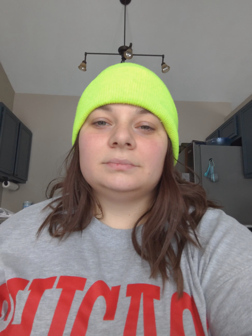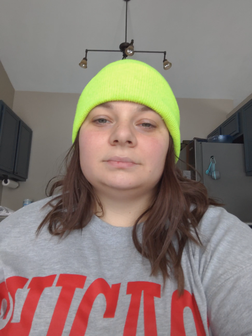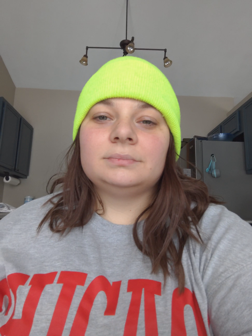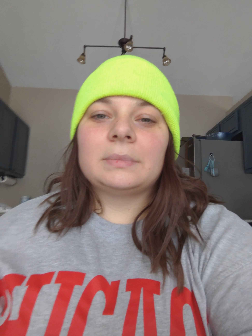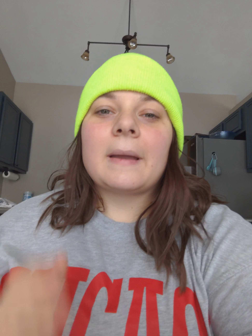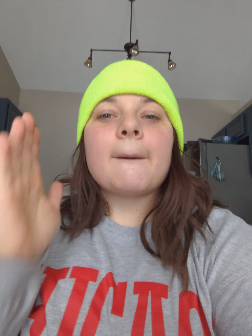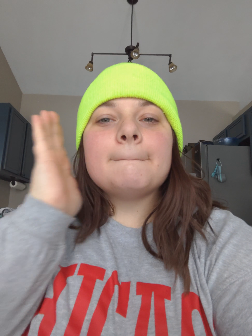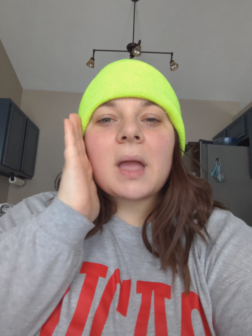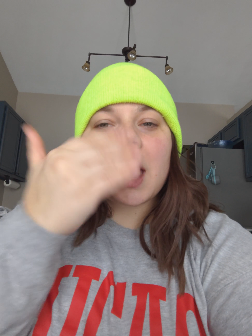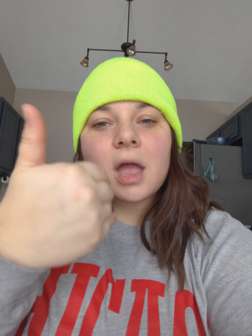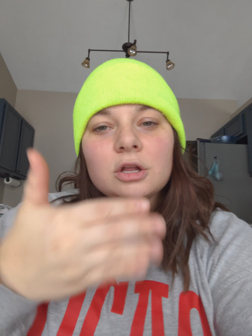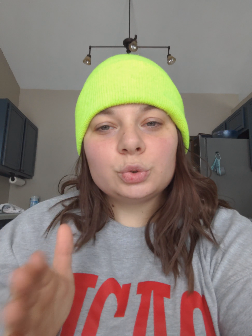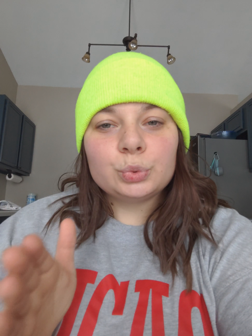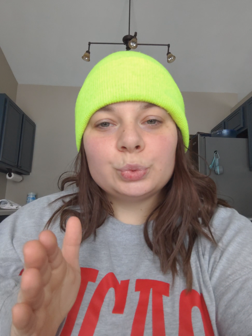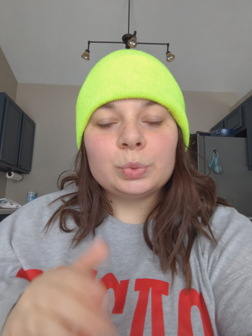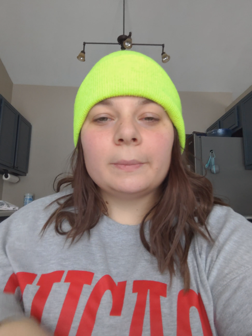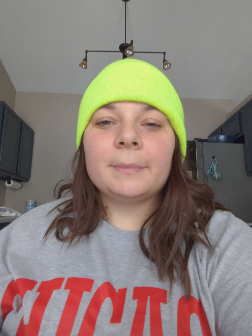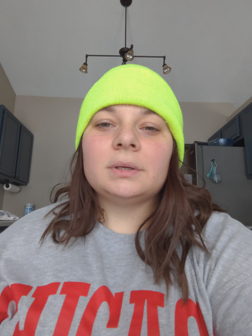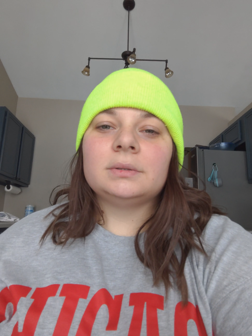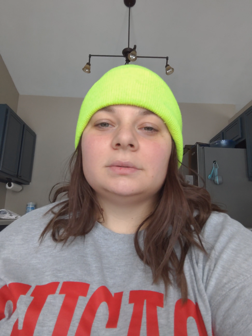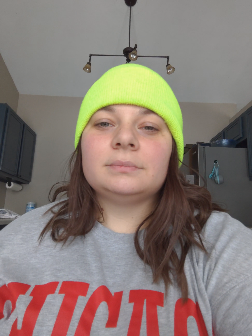bedroom